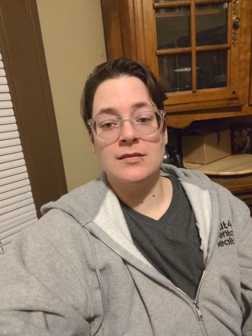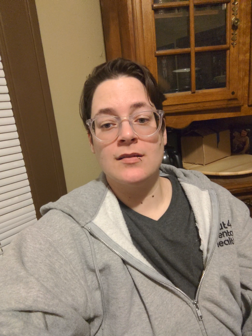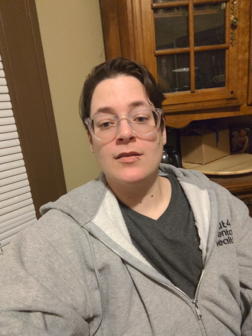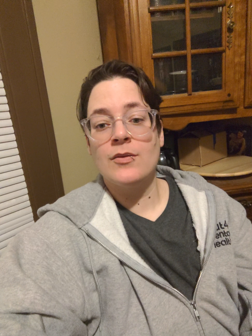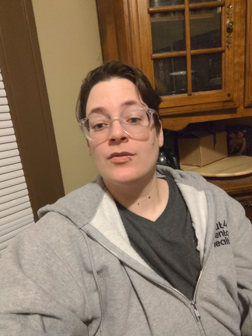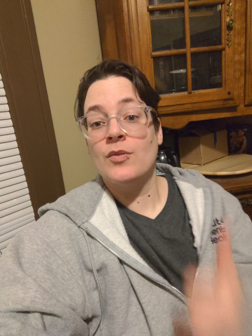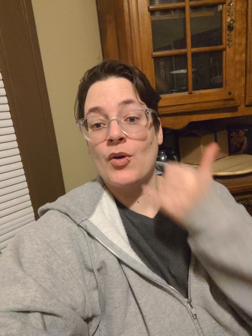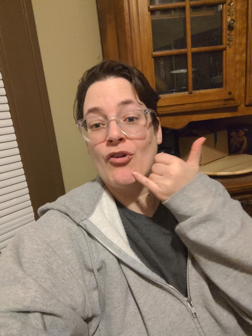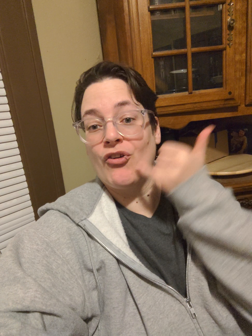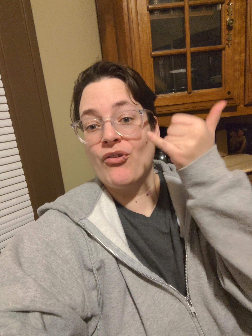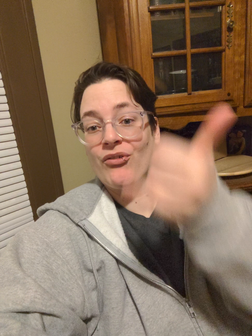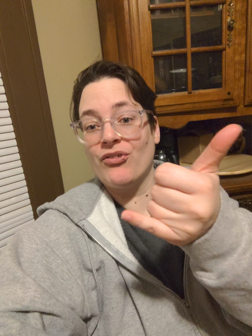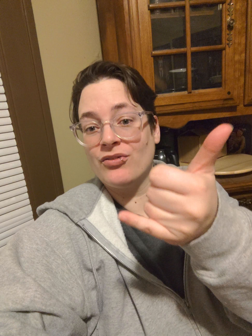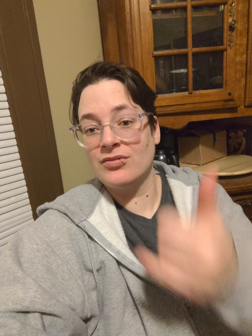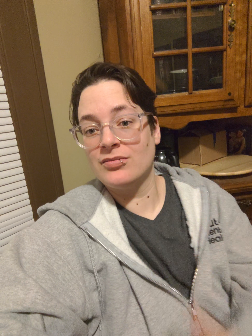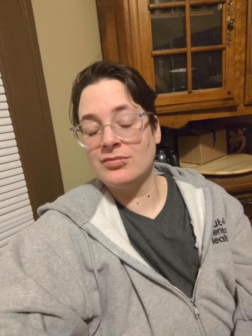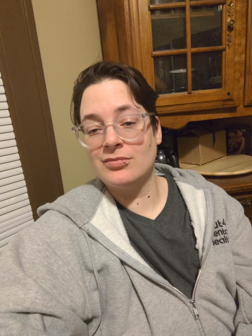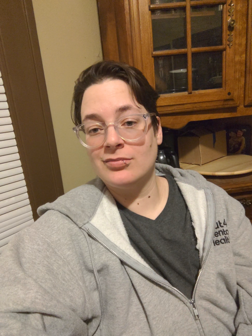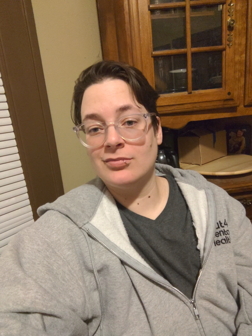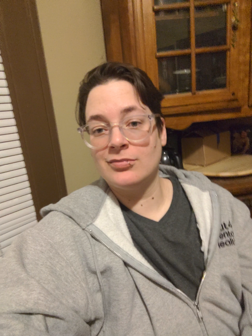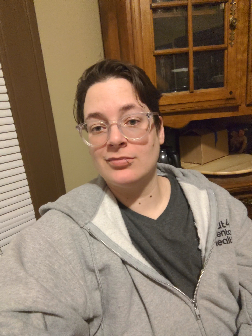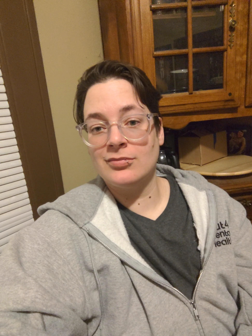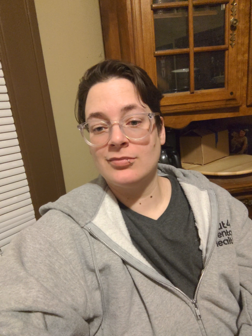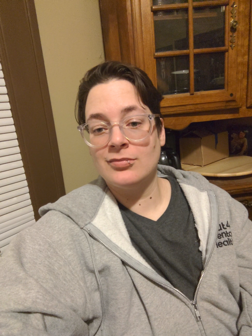call on the phone